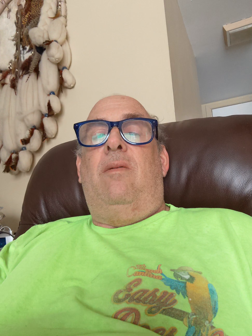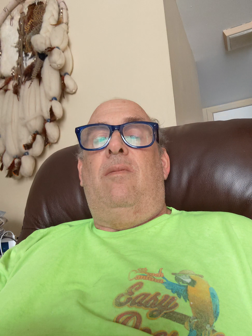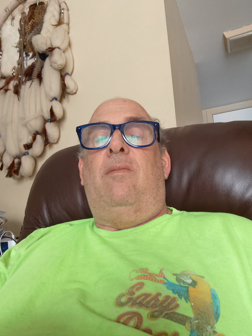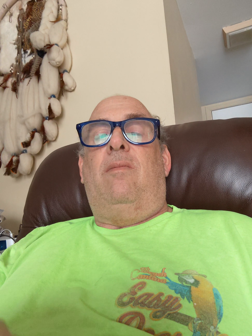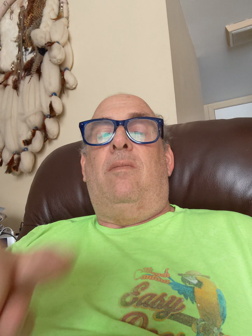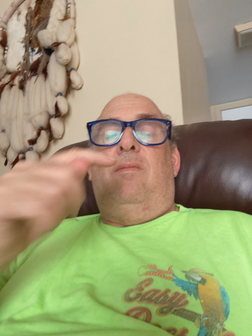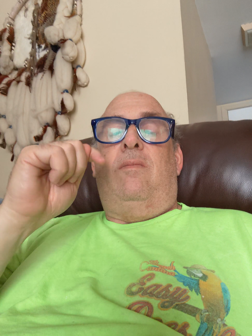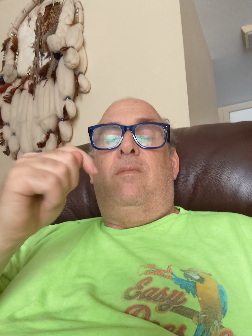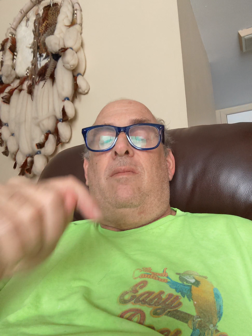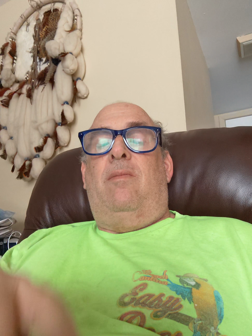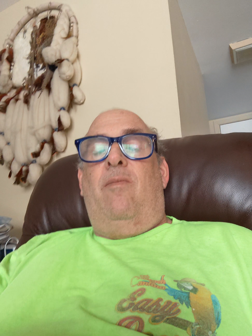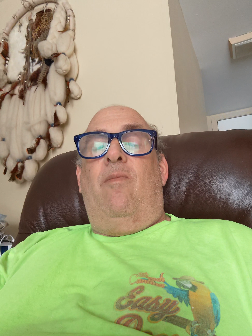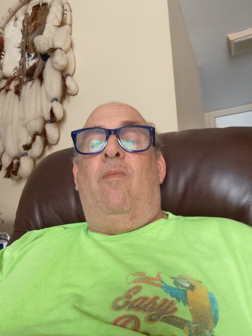toy